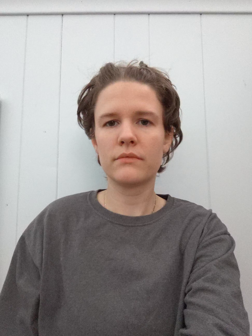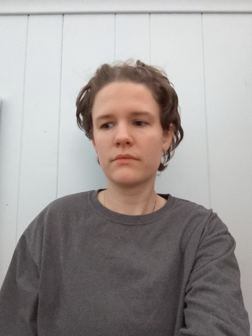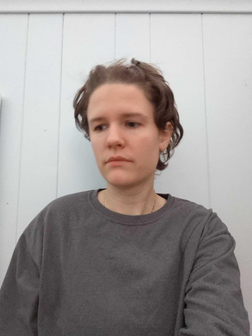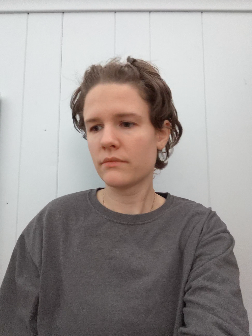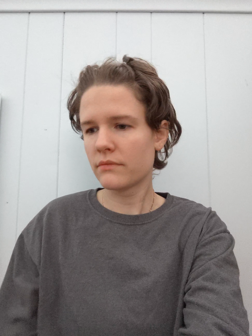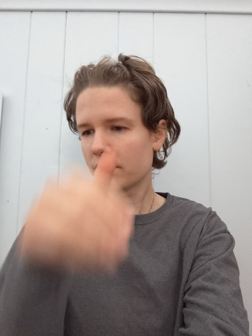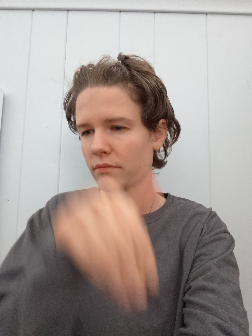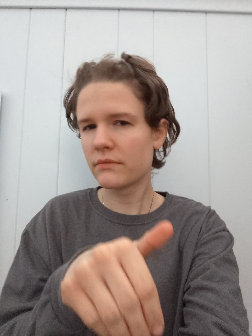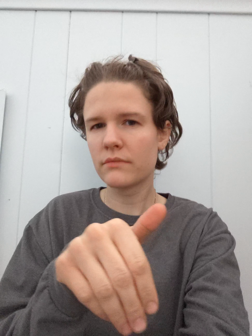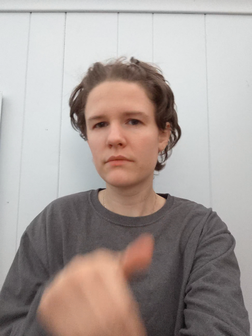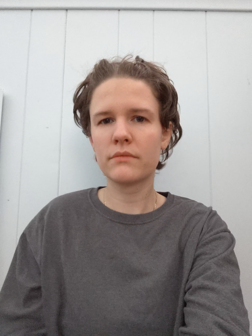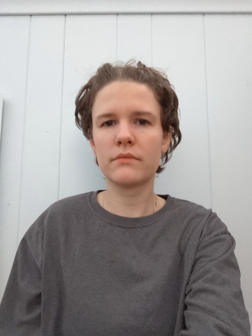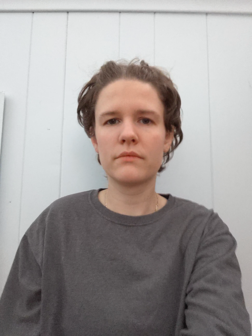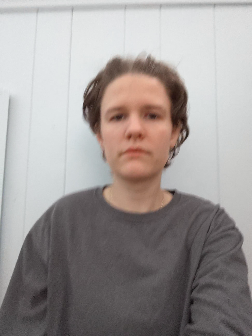night